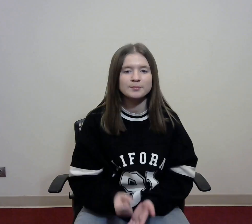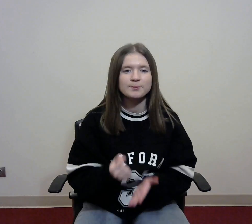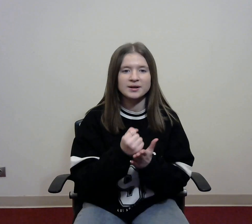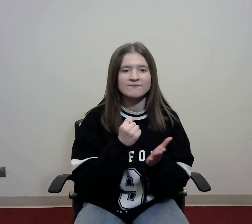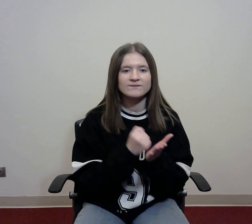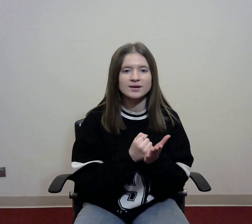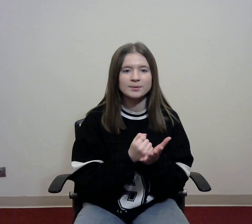viza